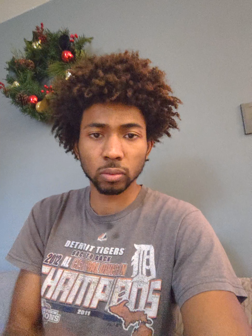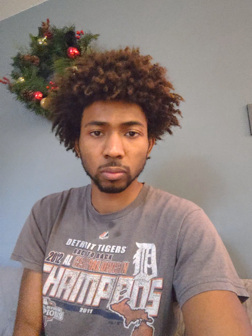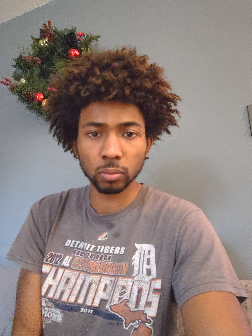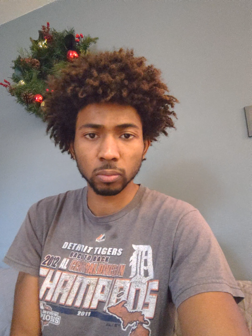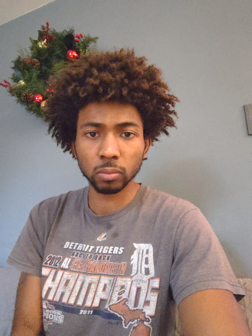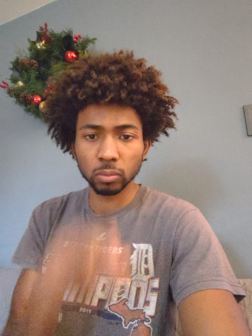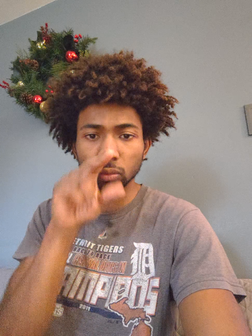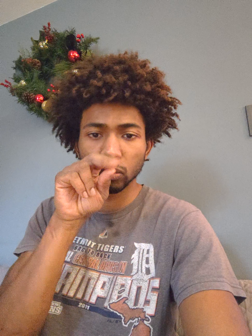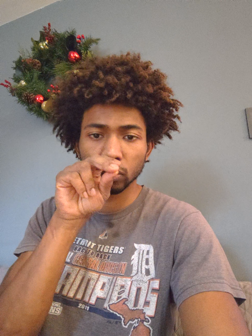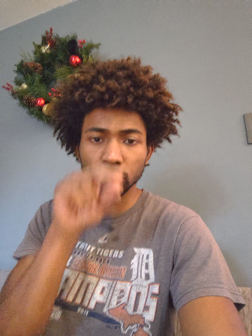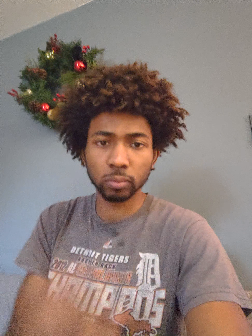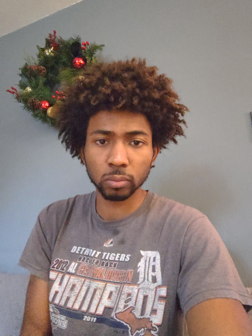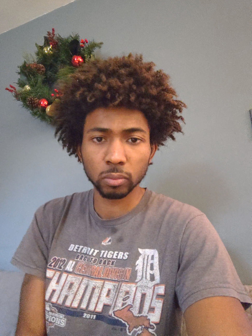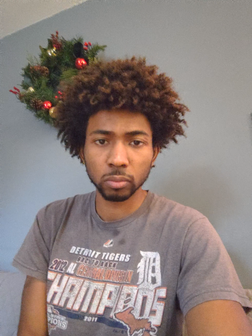duck